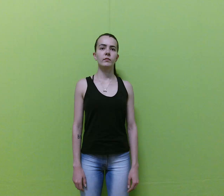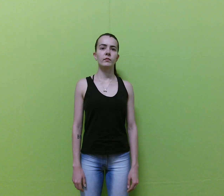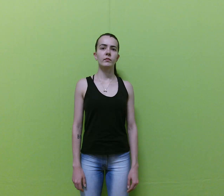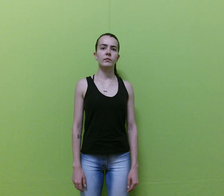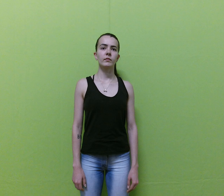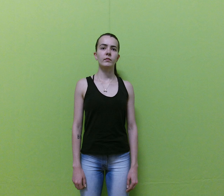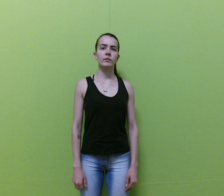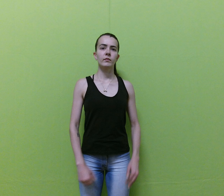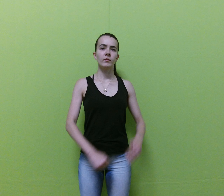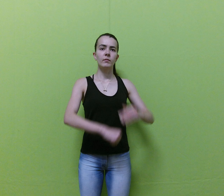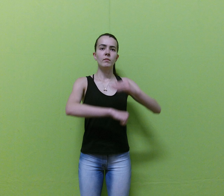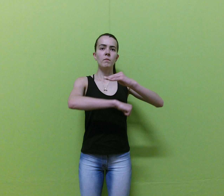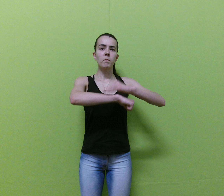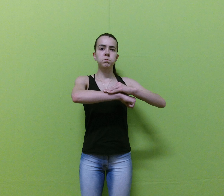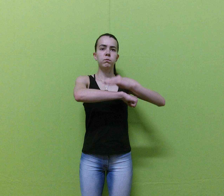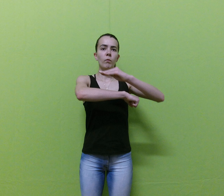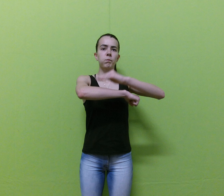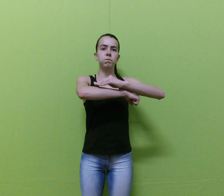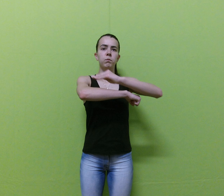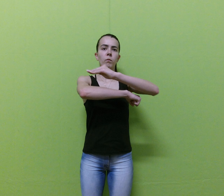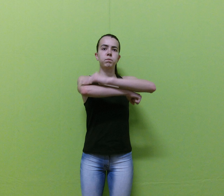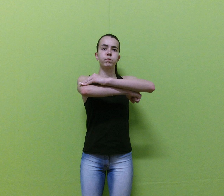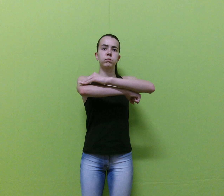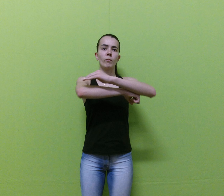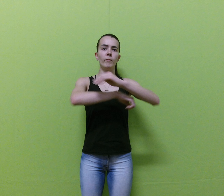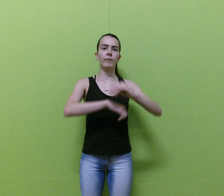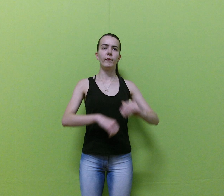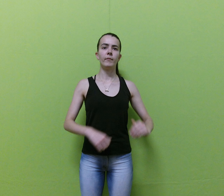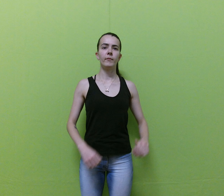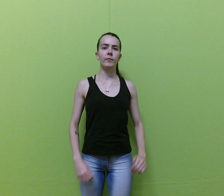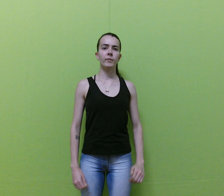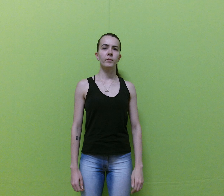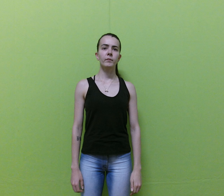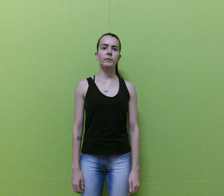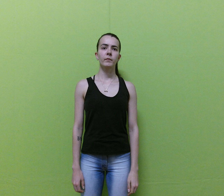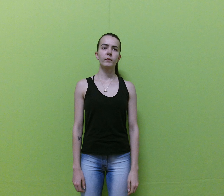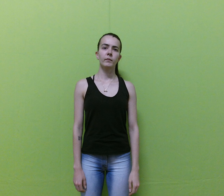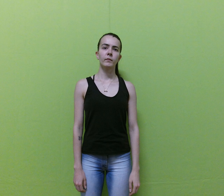sapo